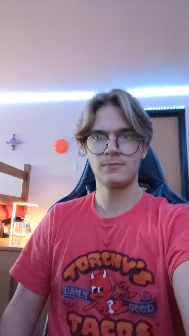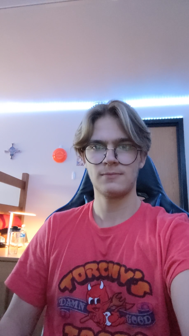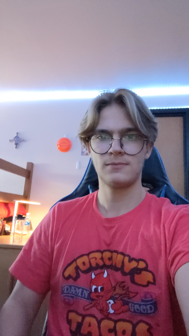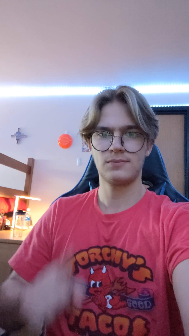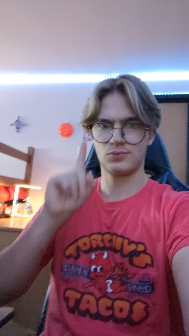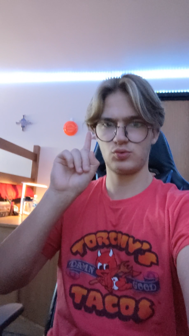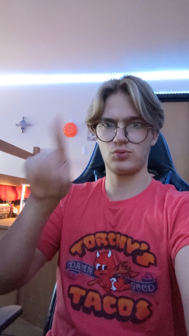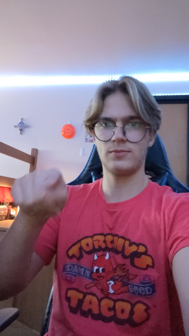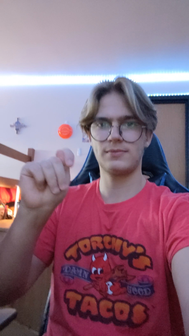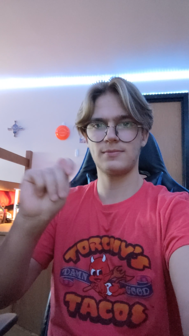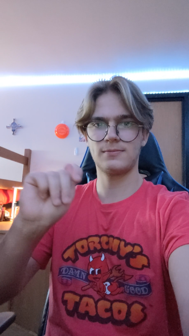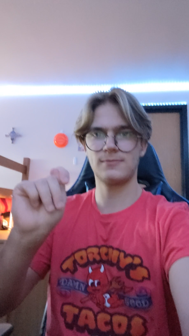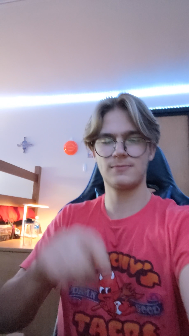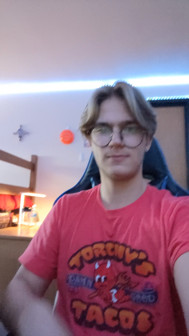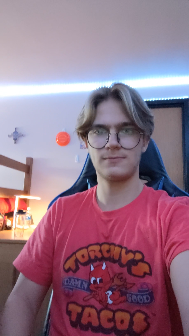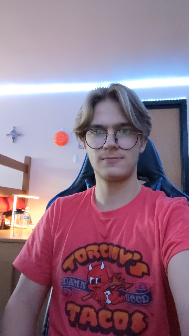go potty